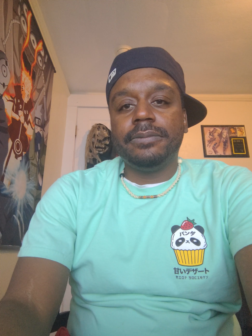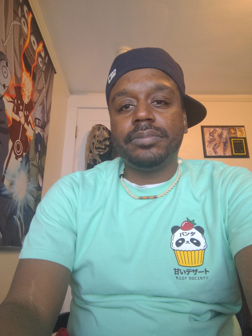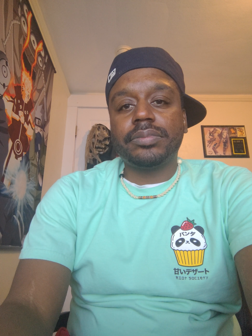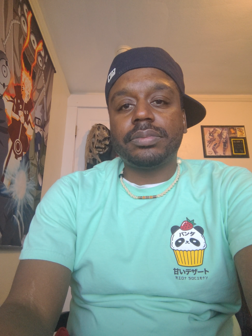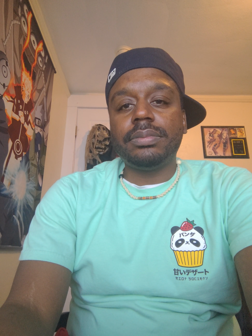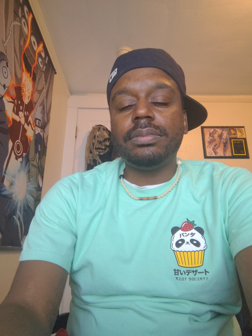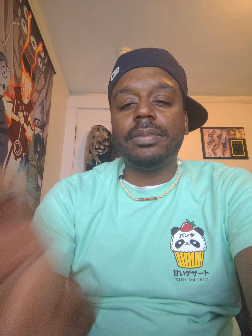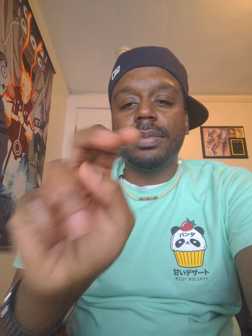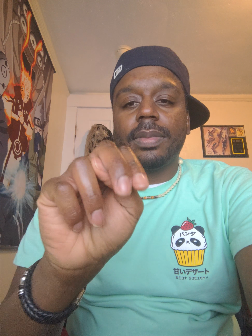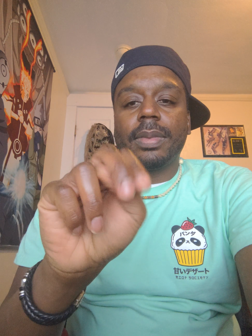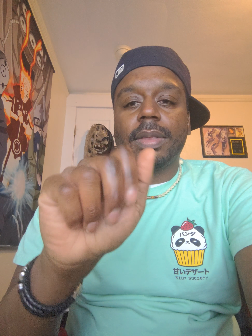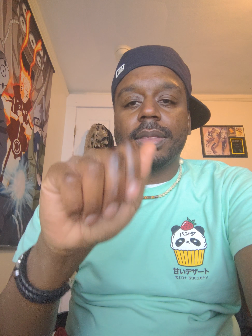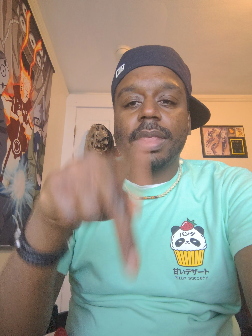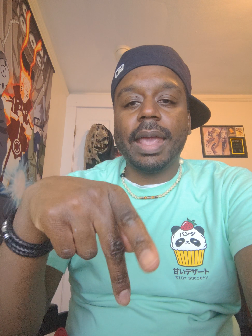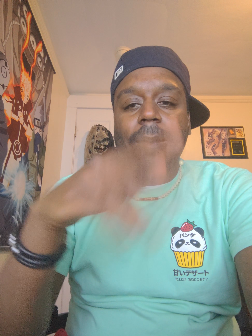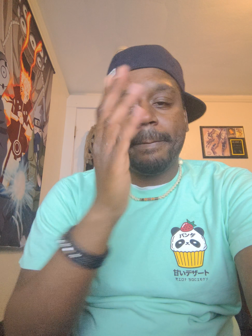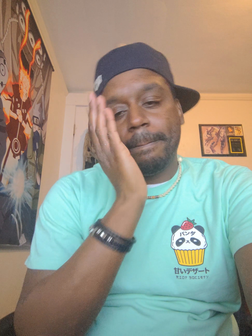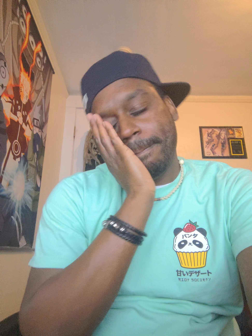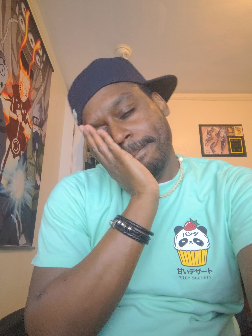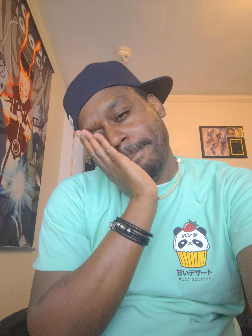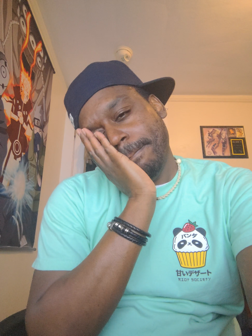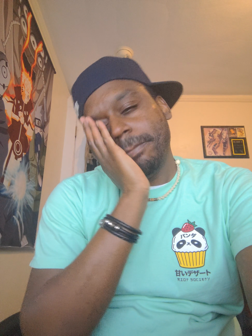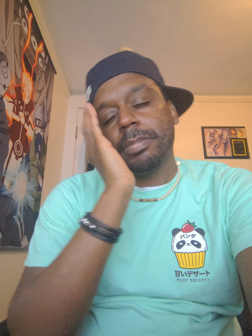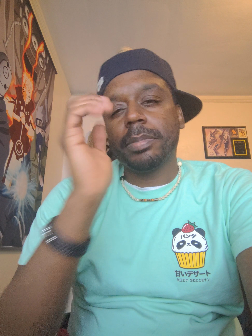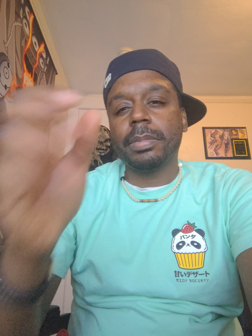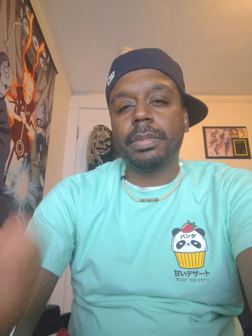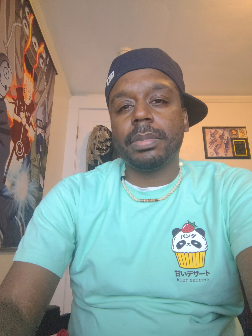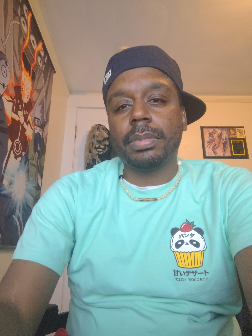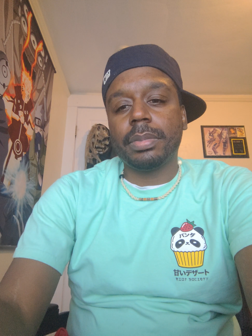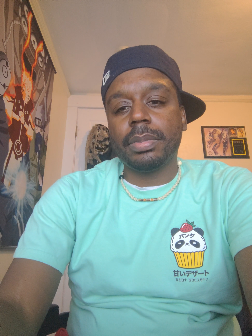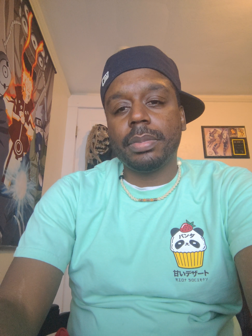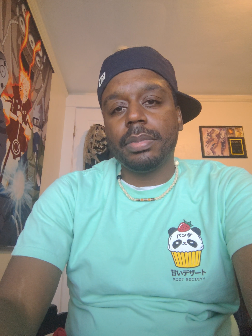nap